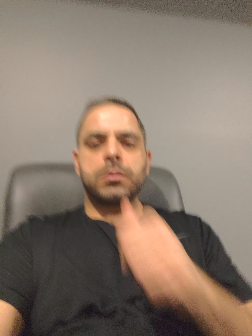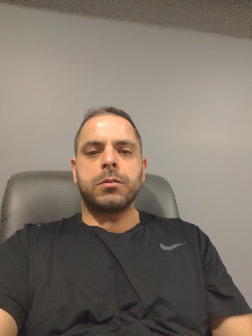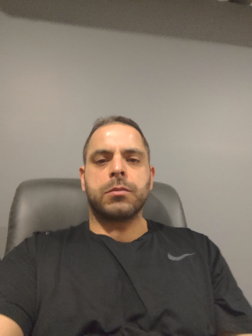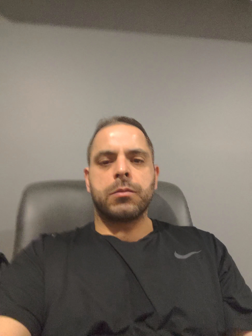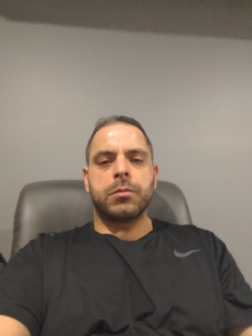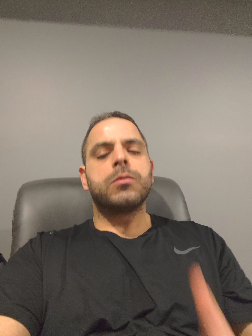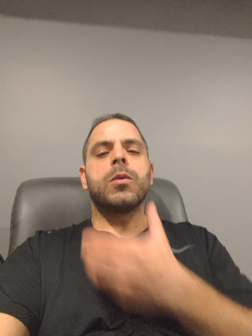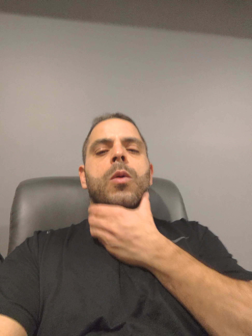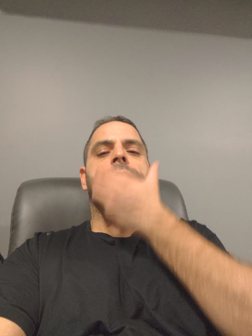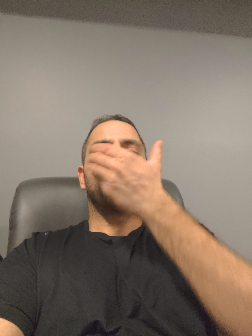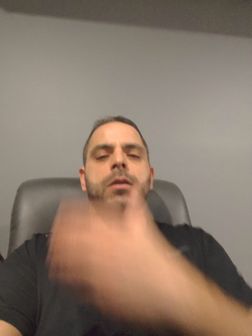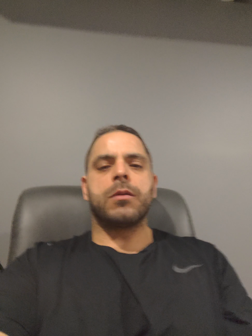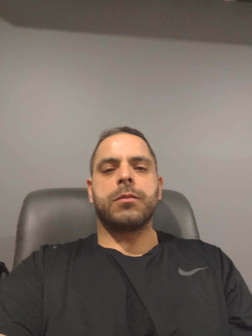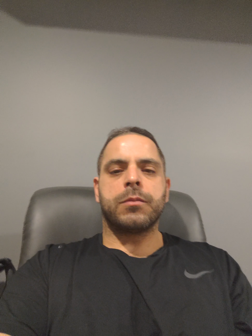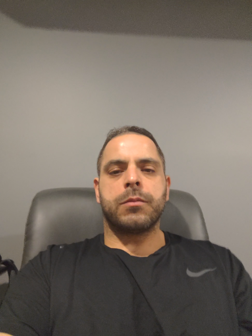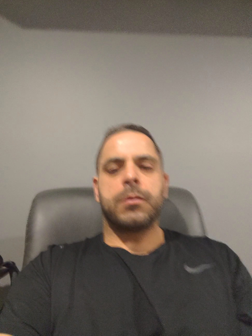giraffe